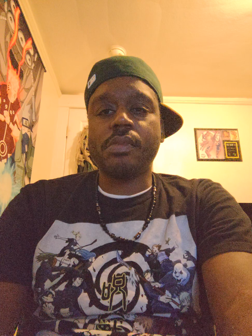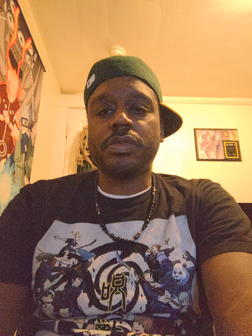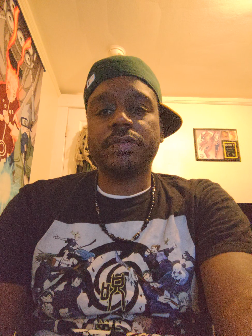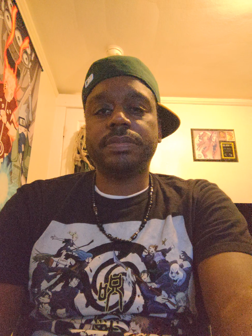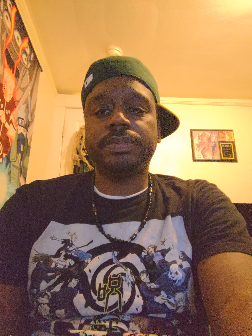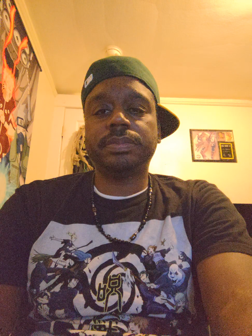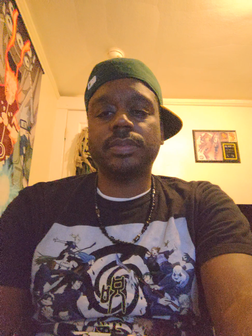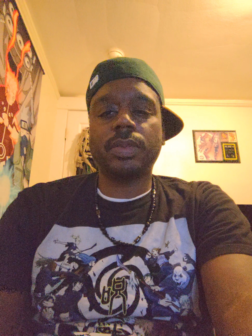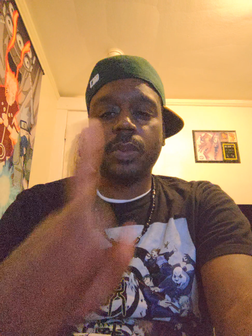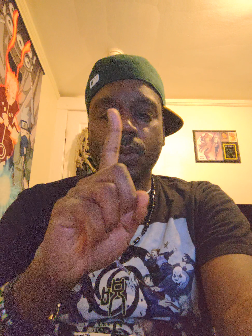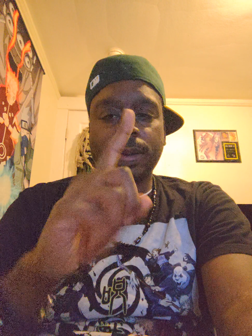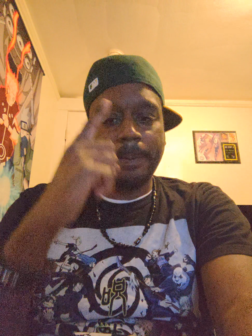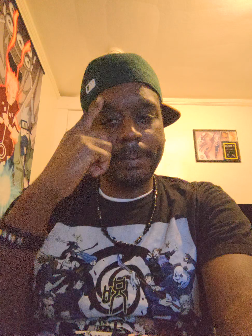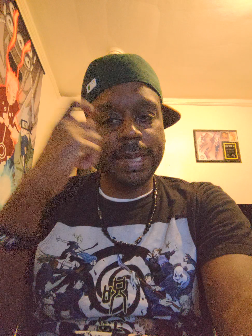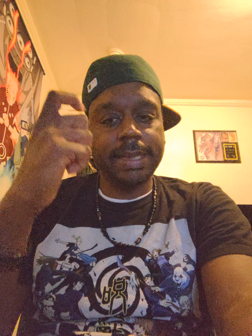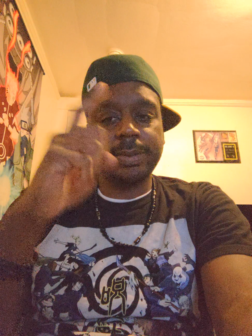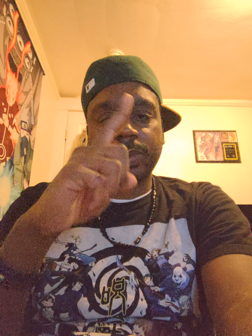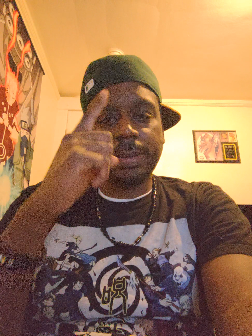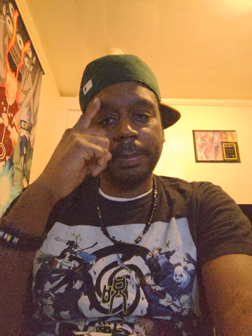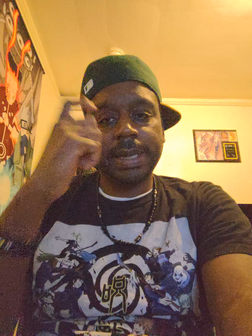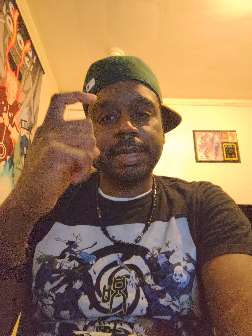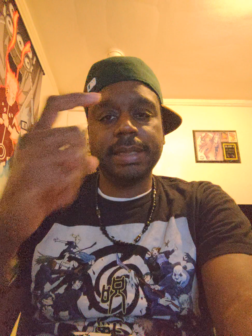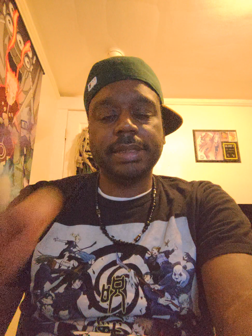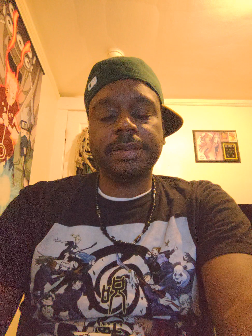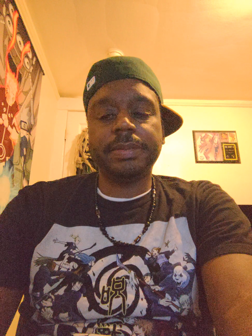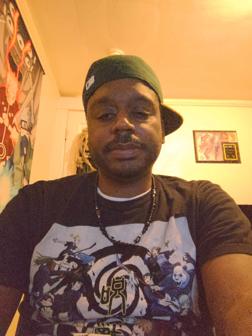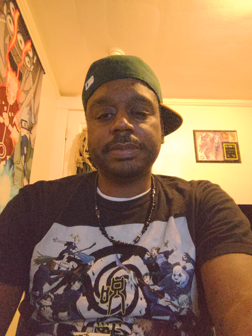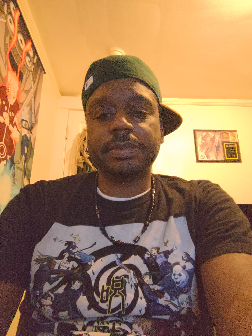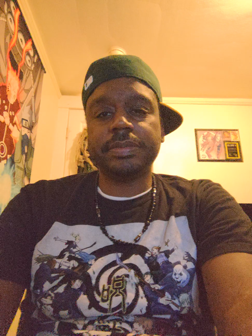penny